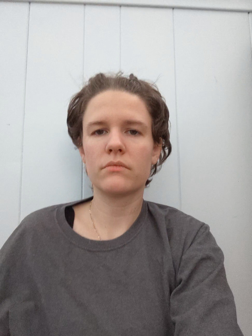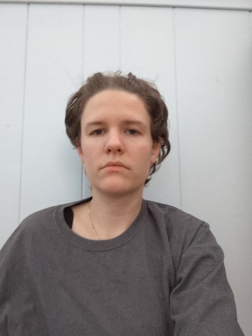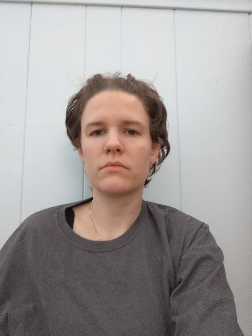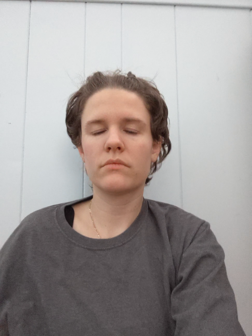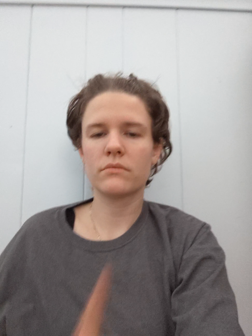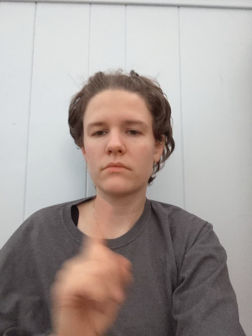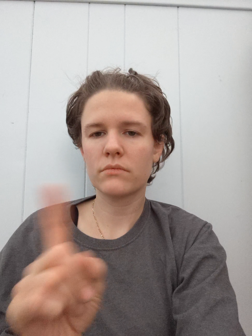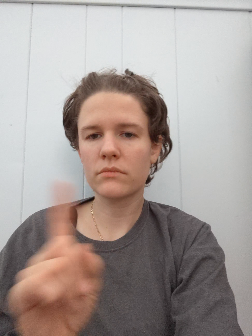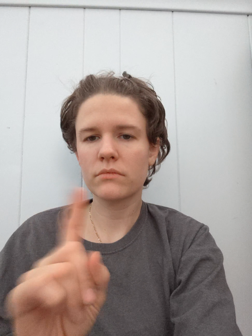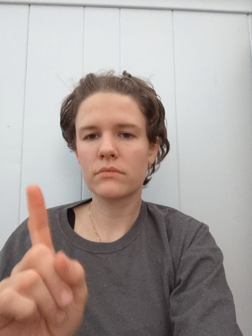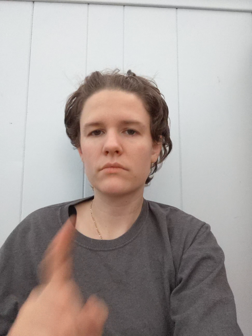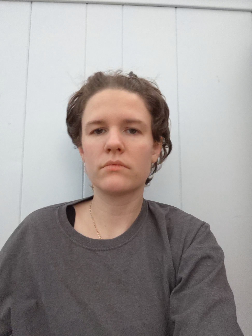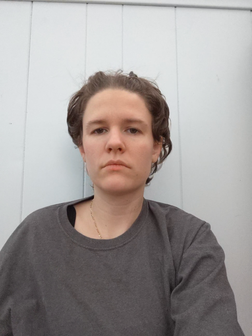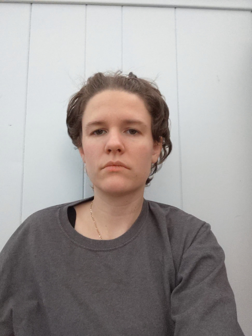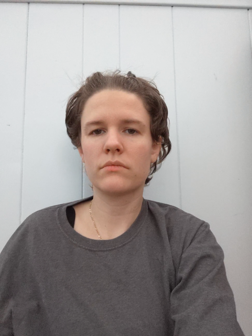where